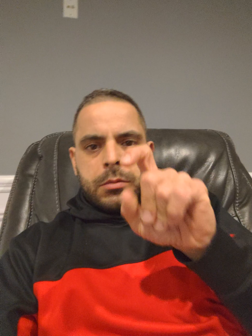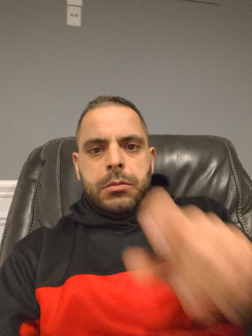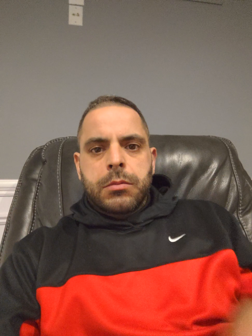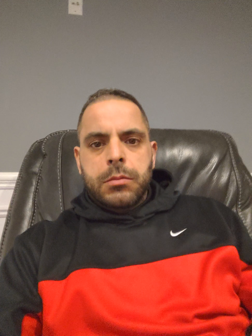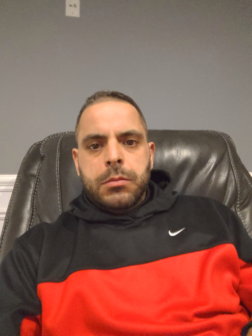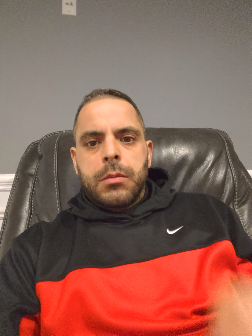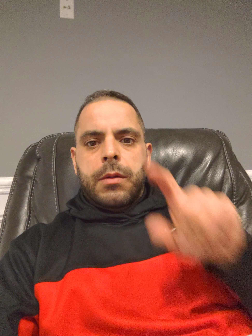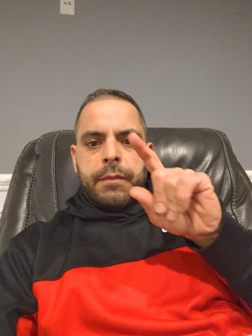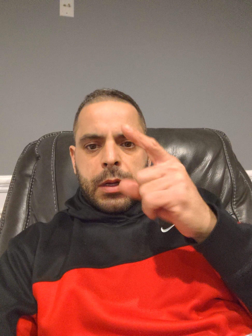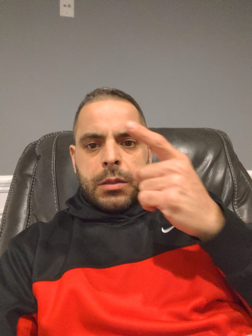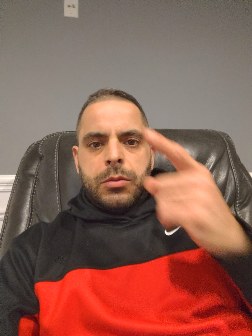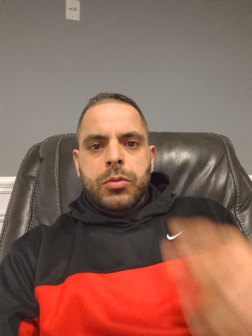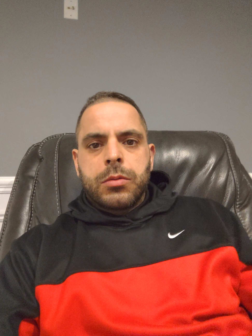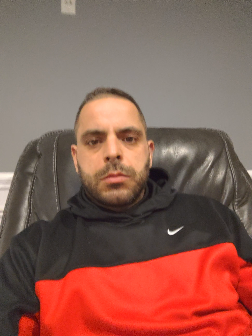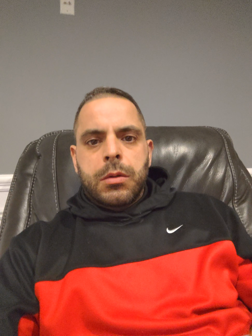first